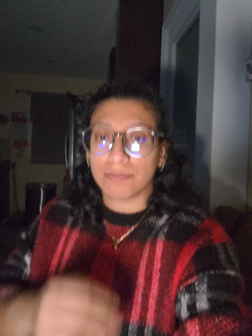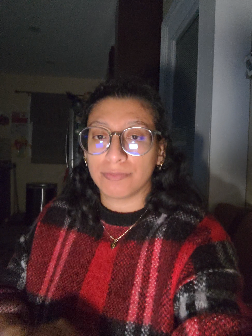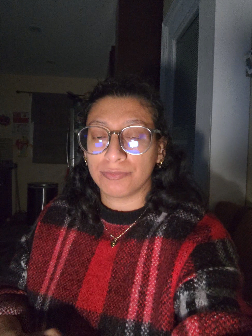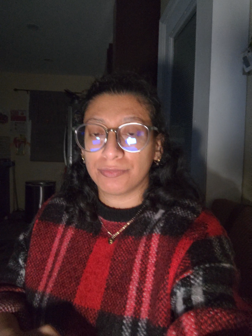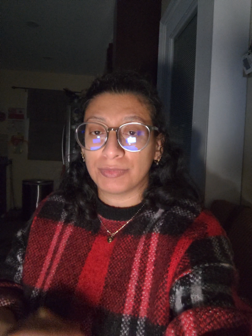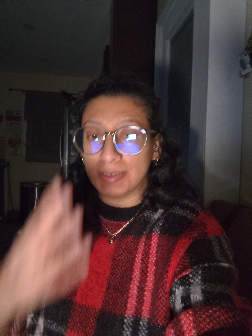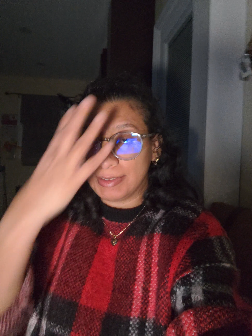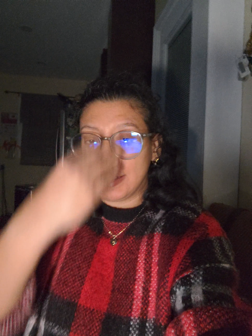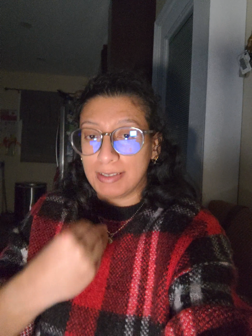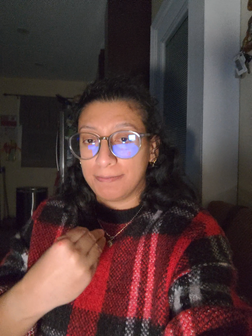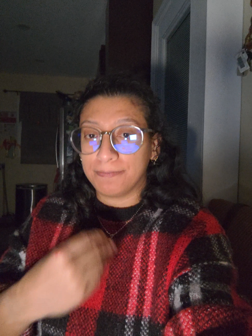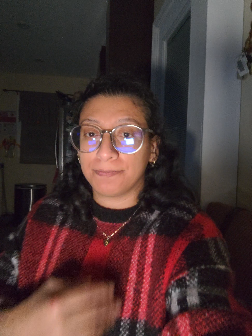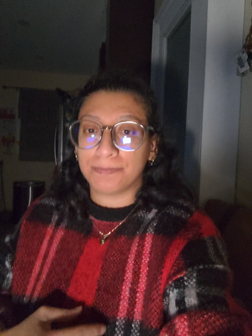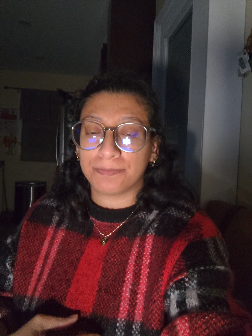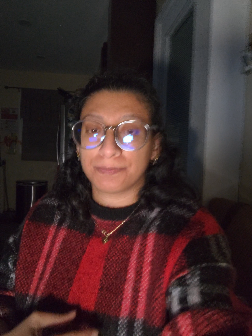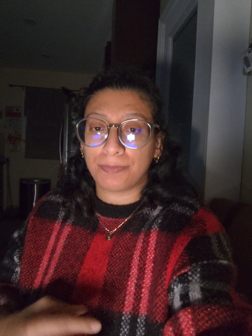sleep